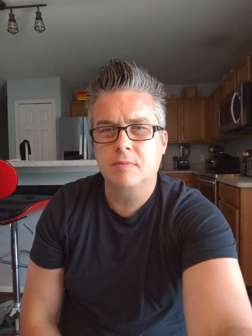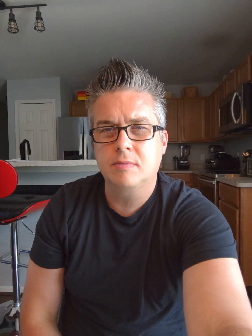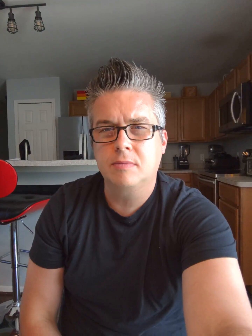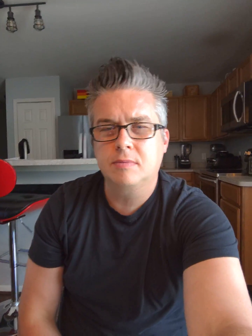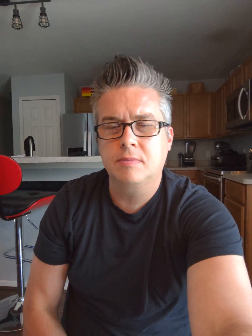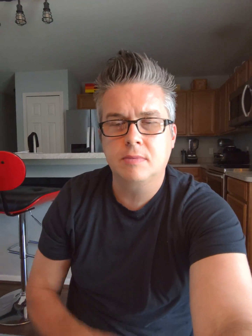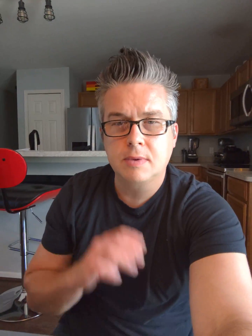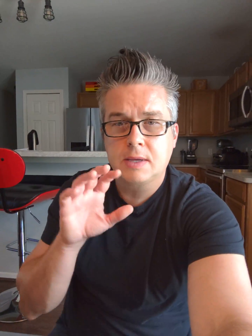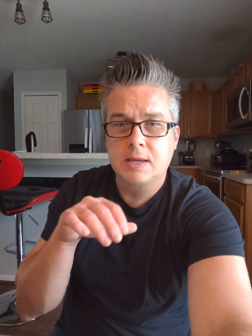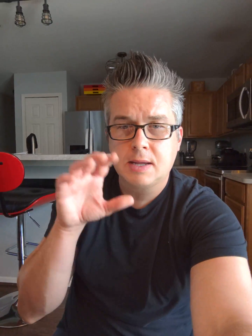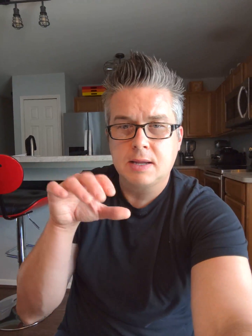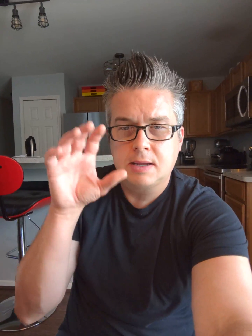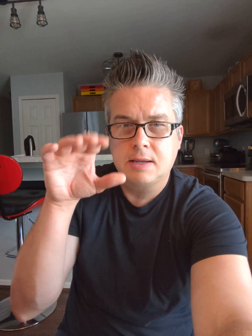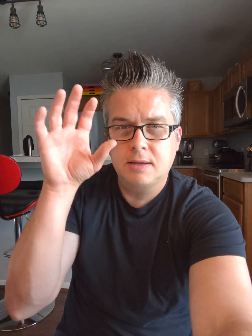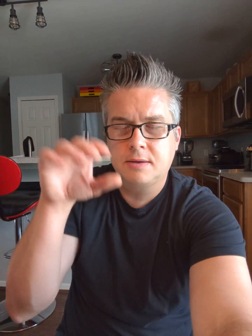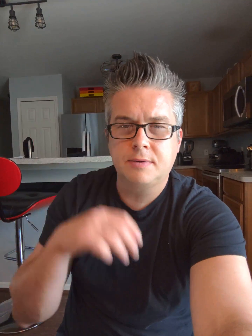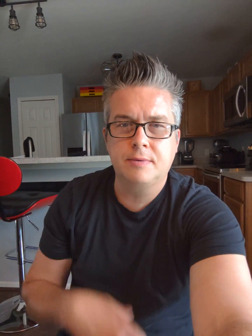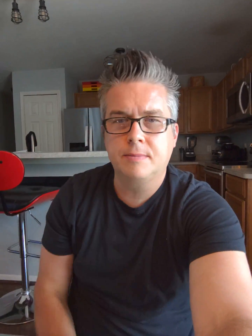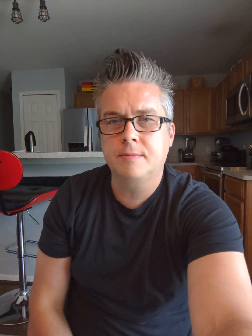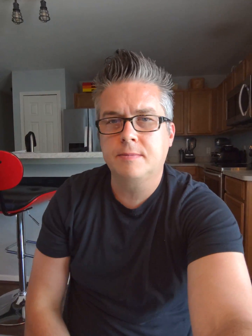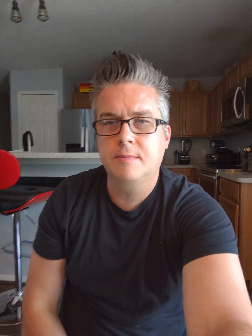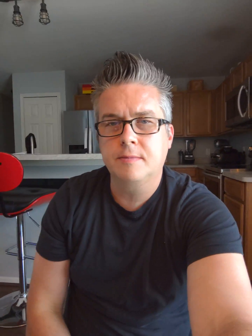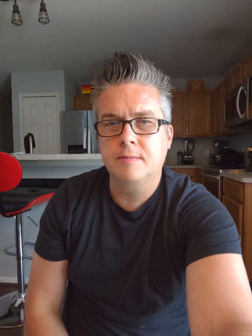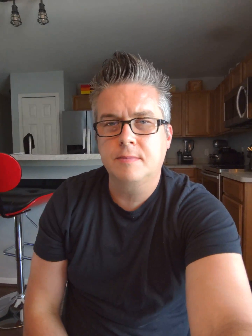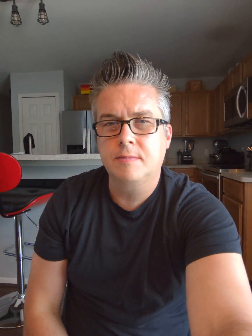climb